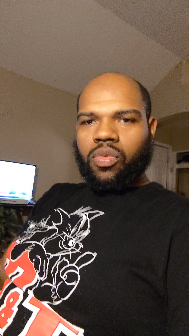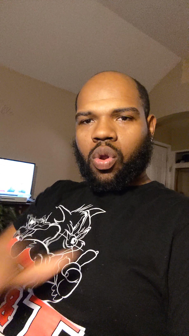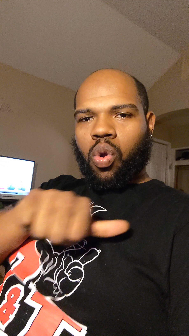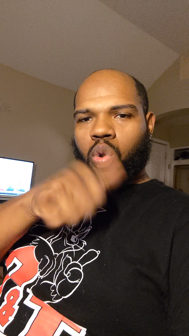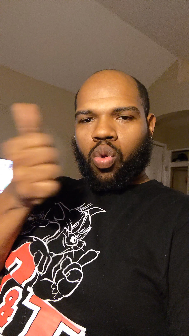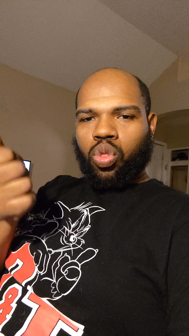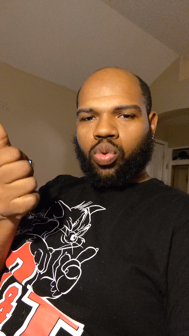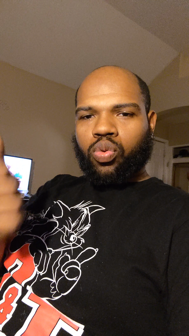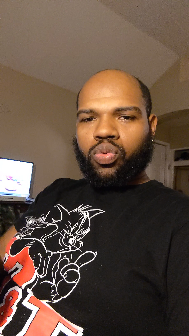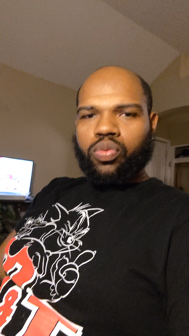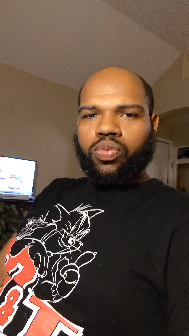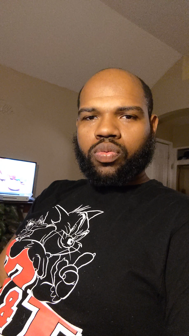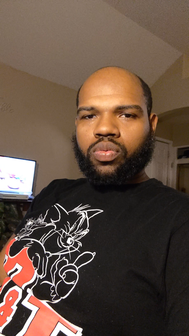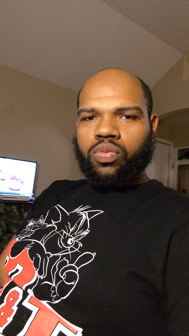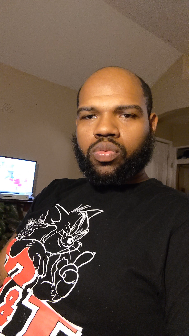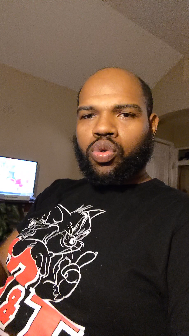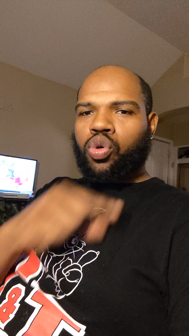other